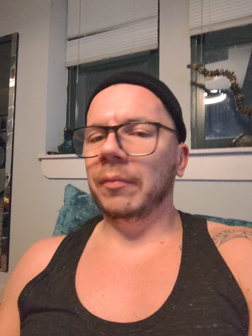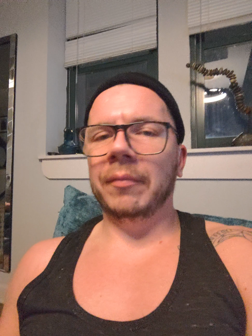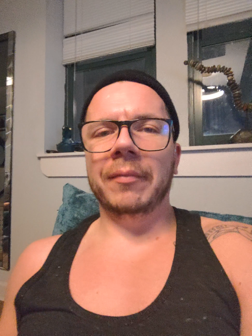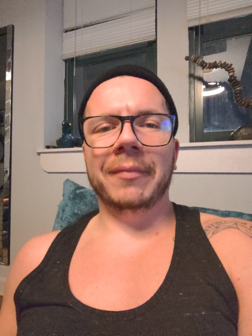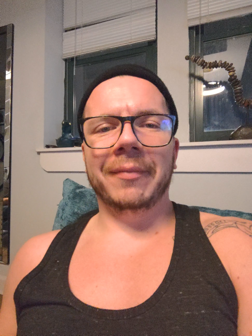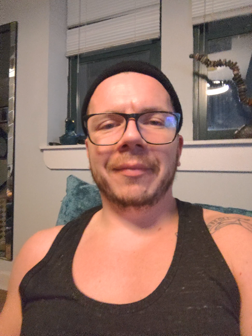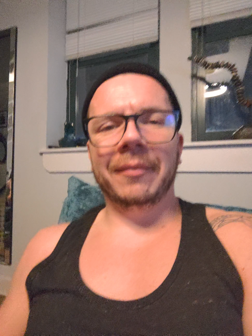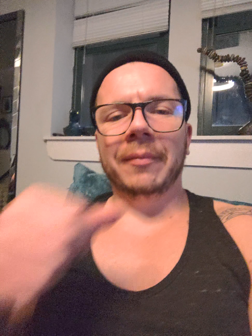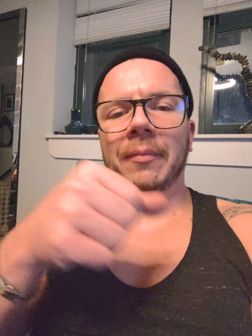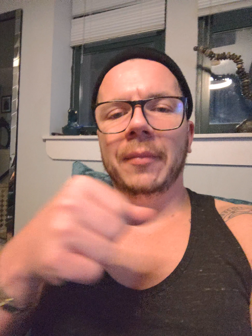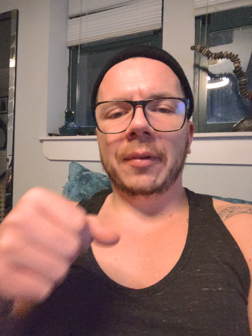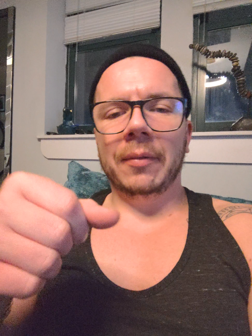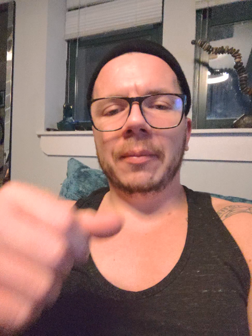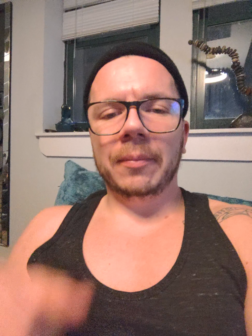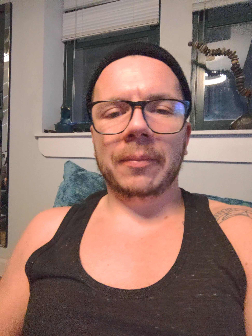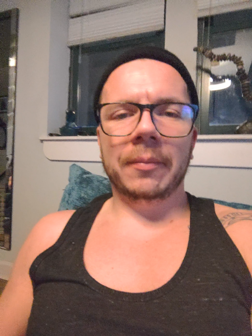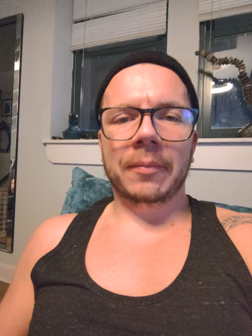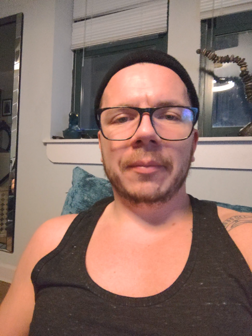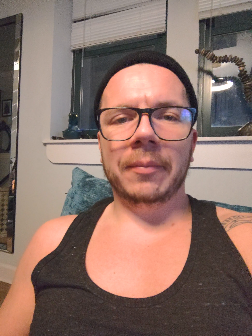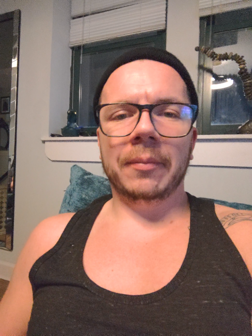puzzle